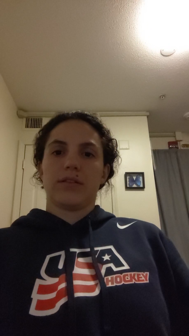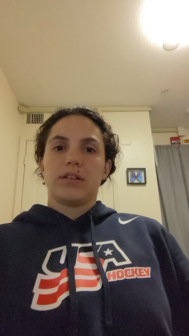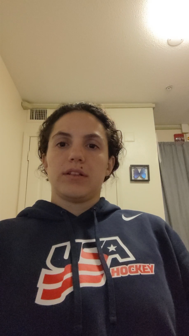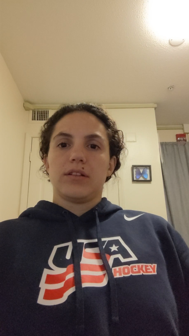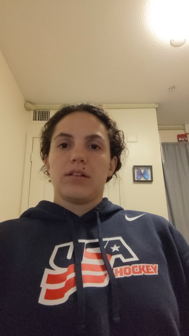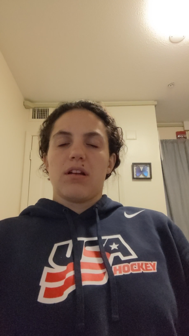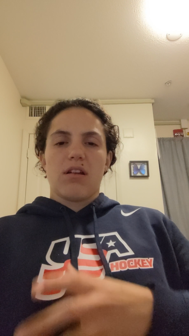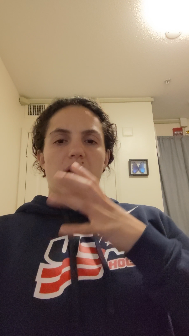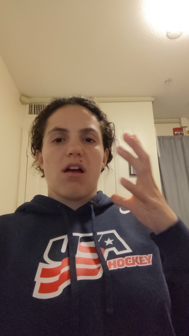a lot